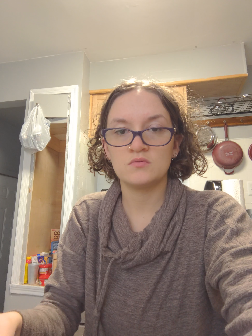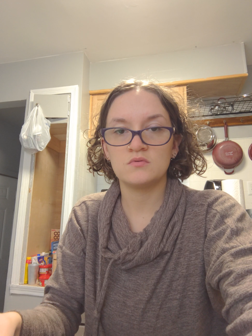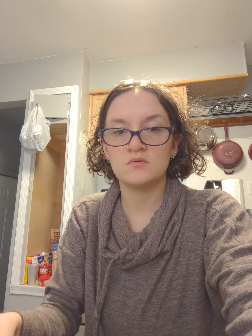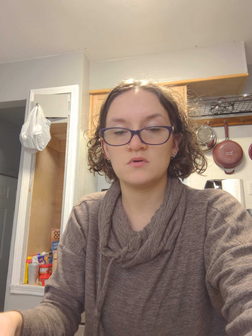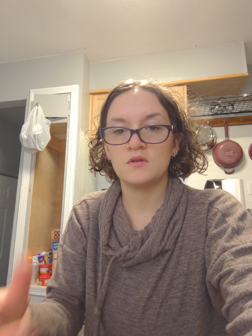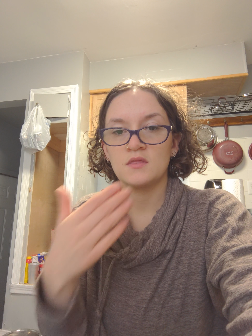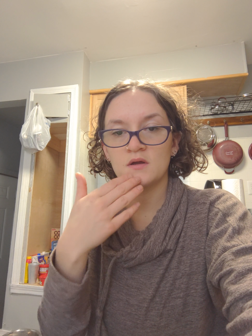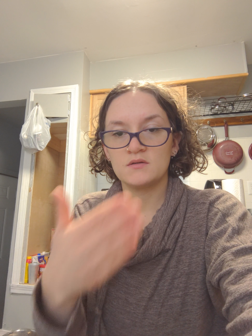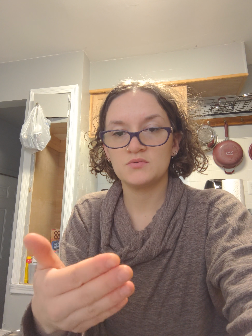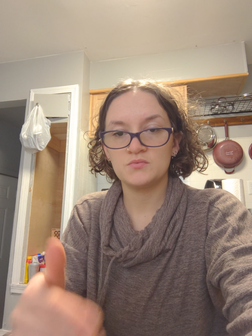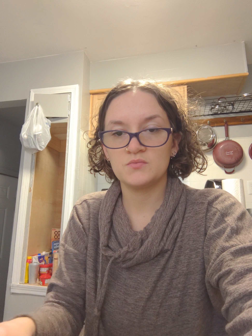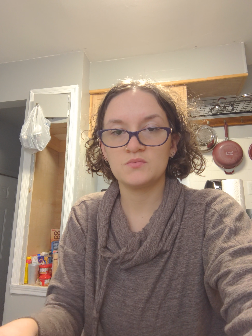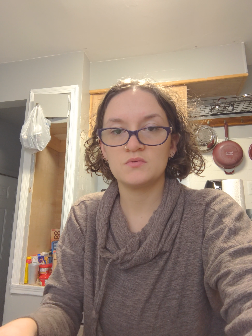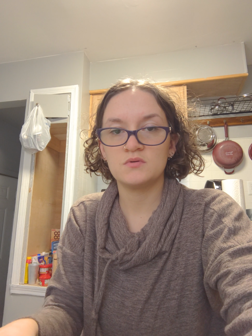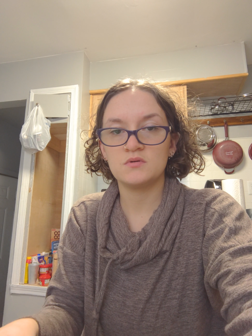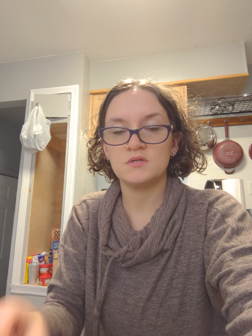thank you